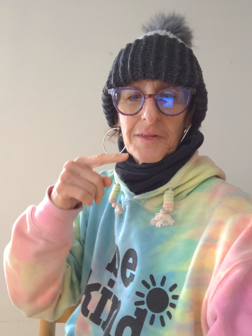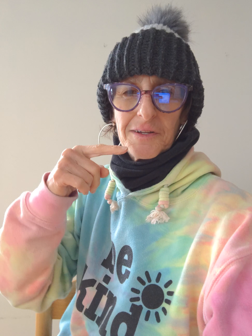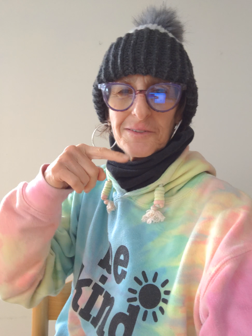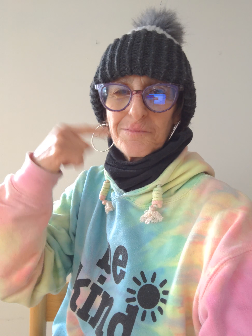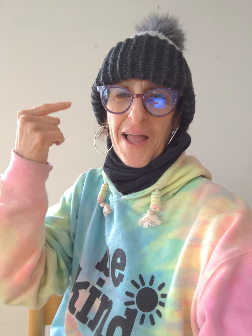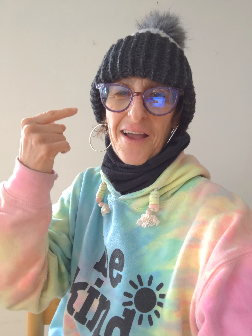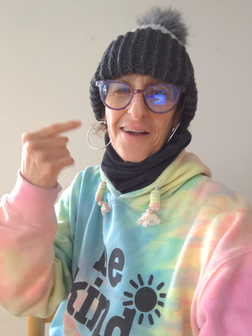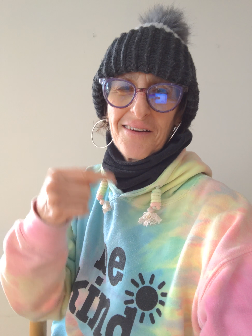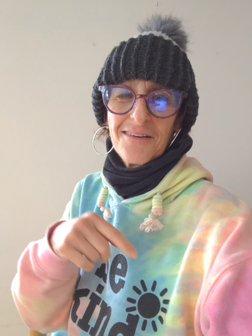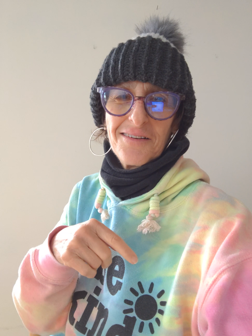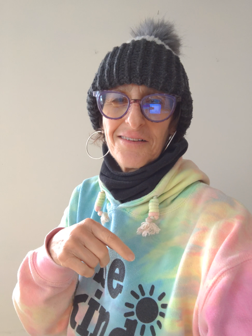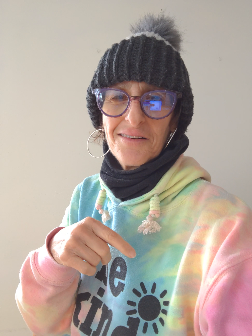smile